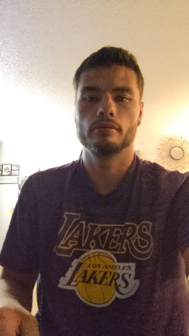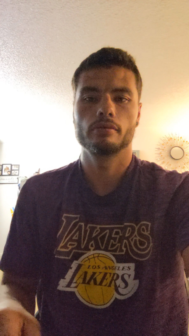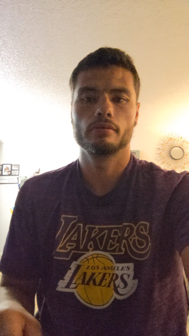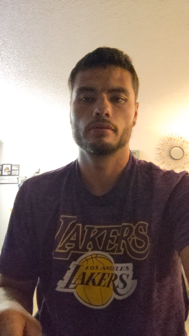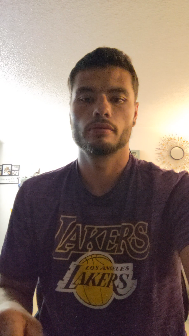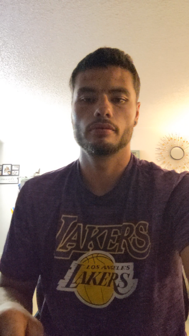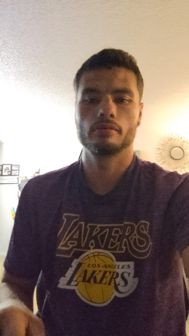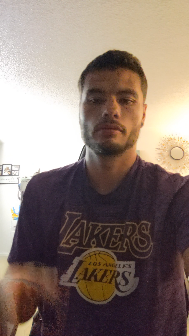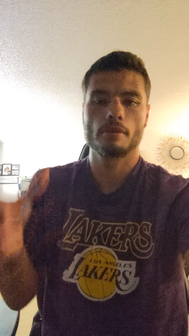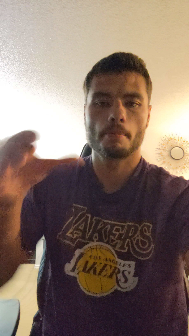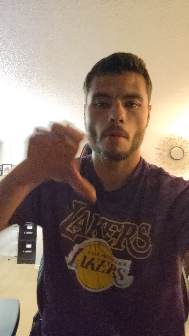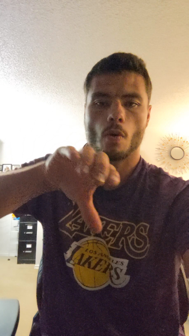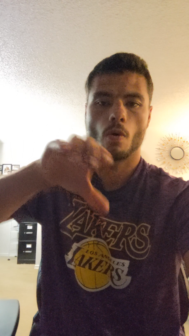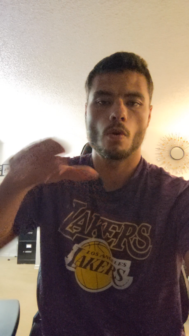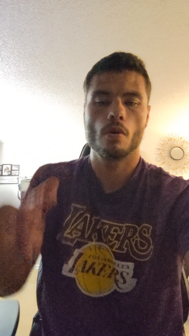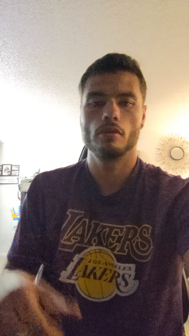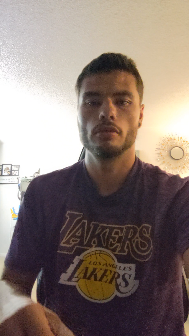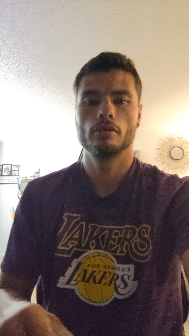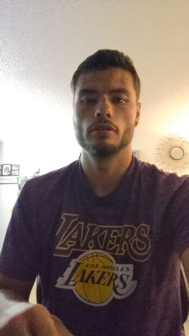pour